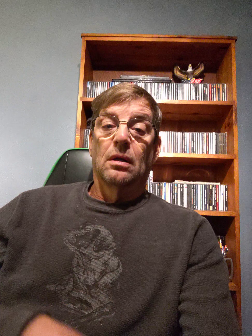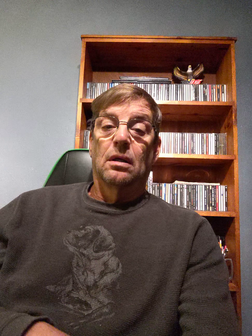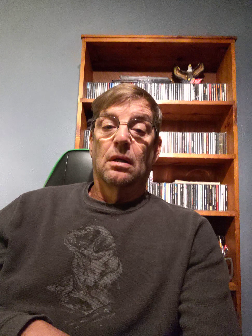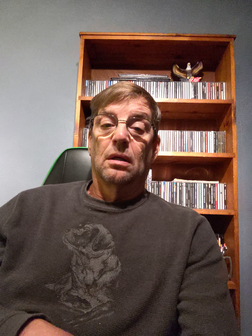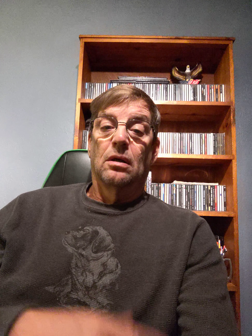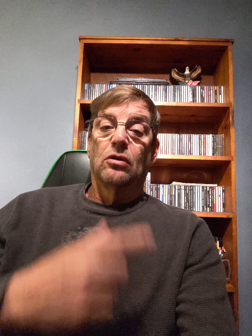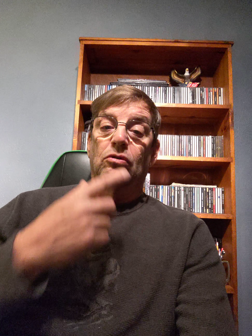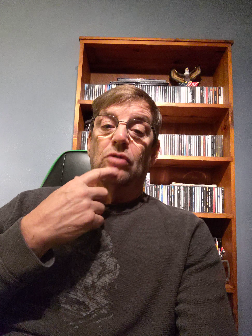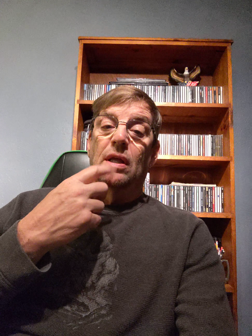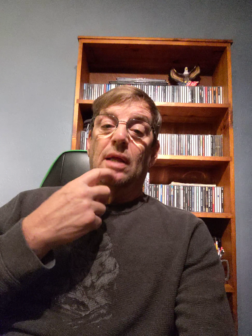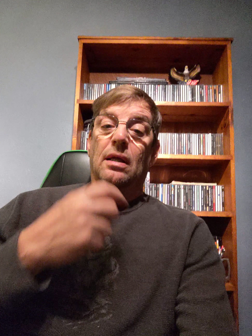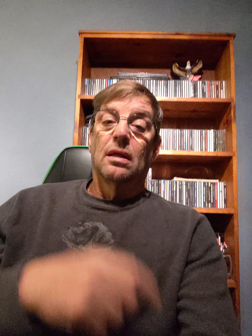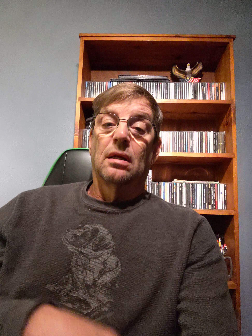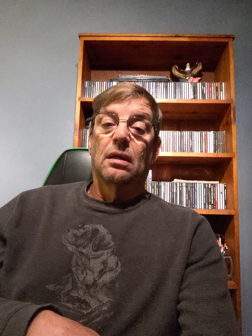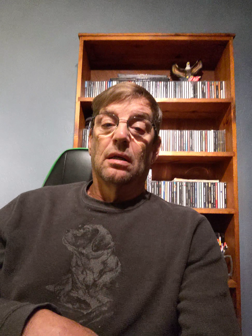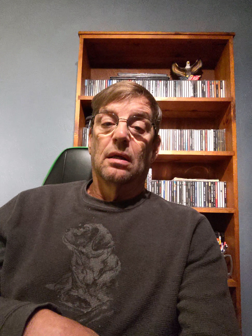red